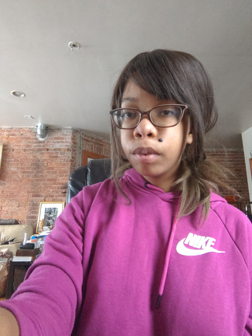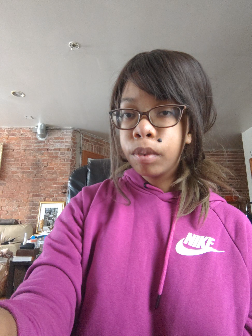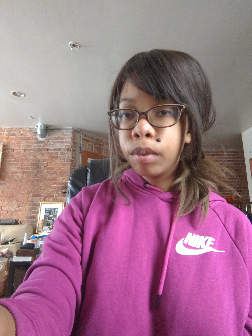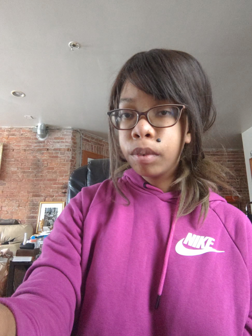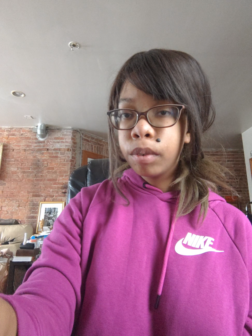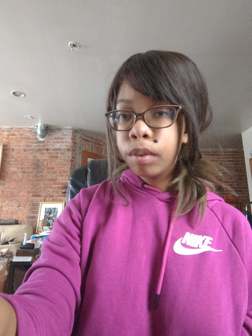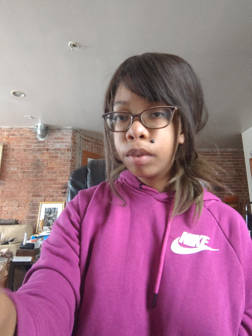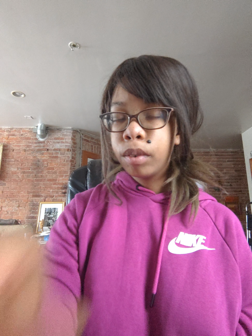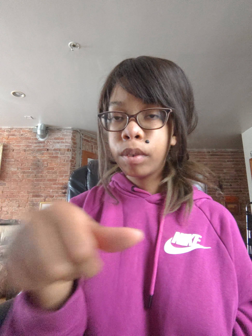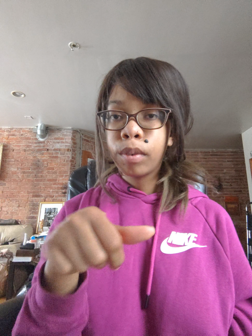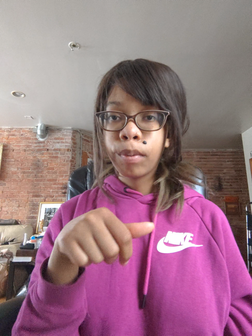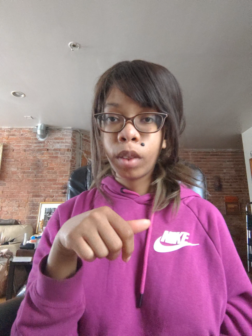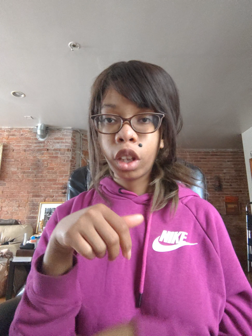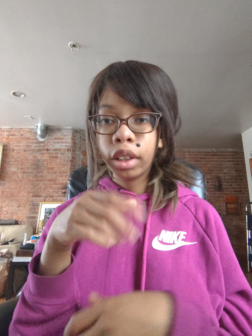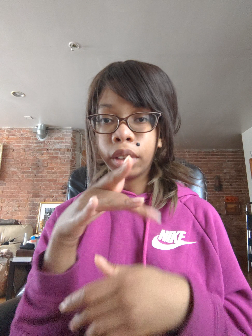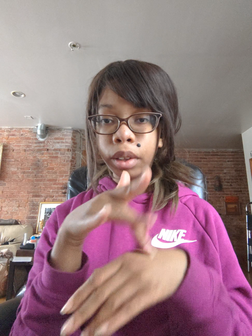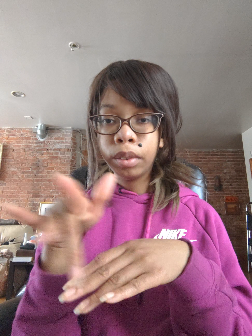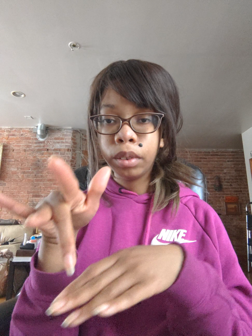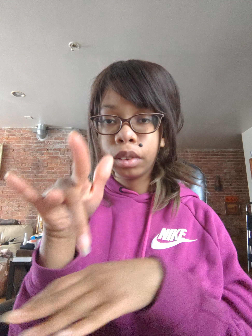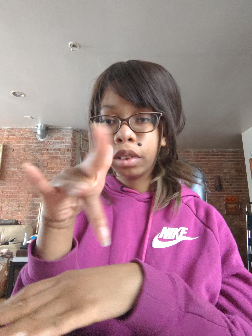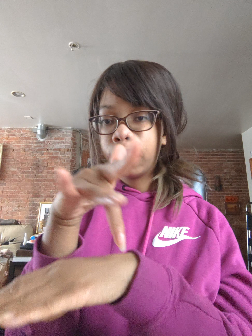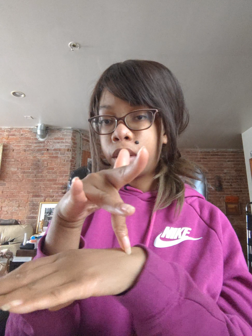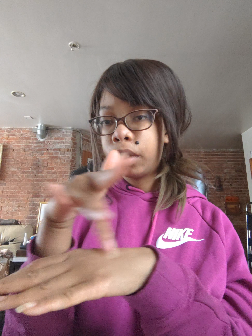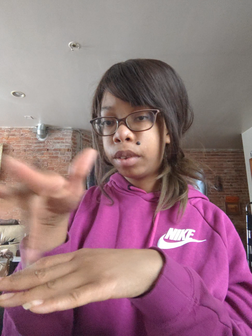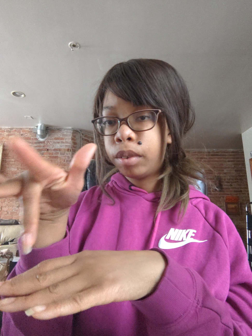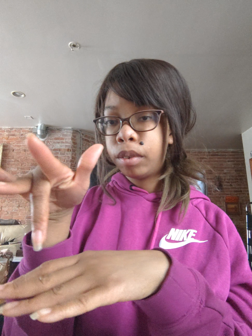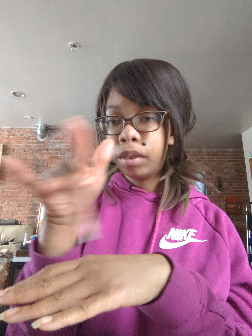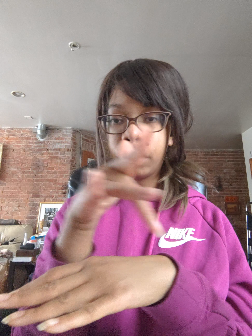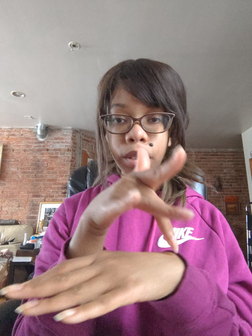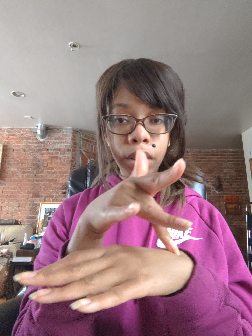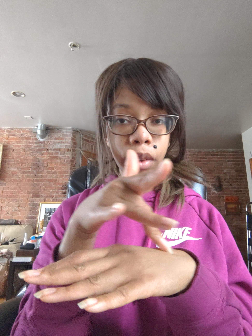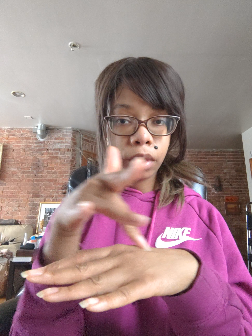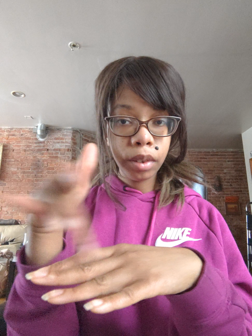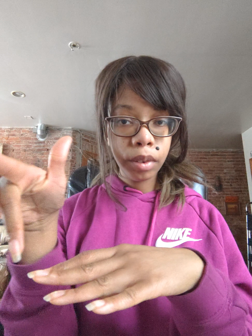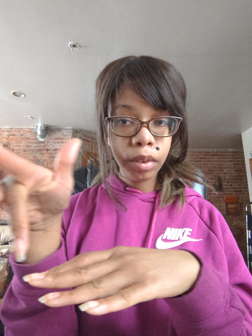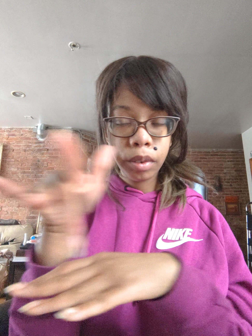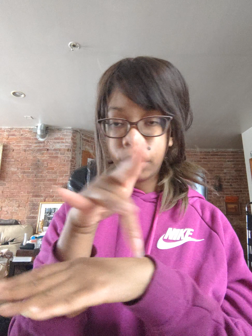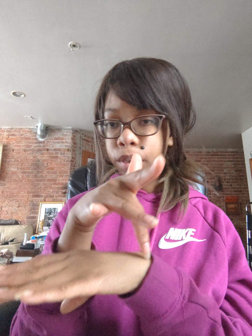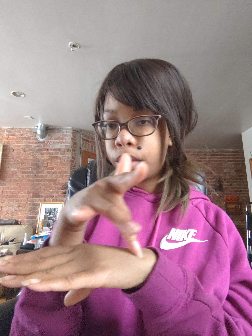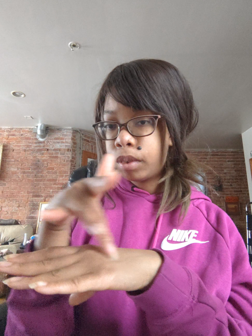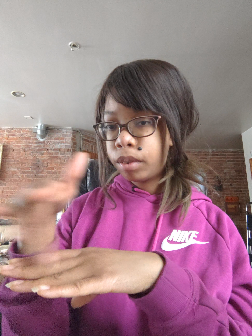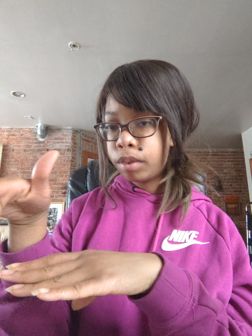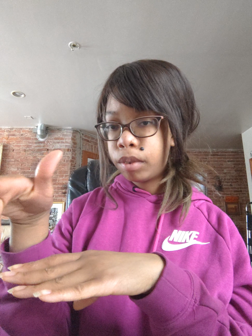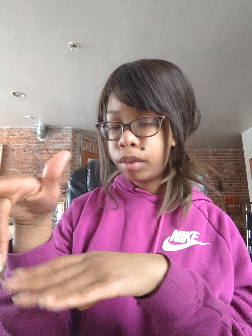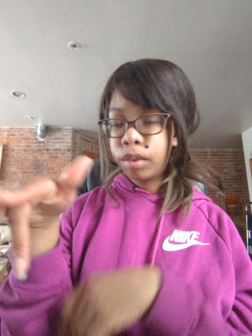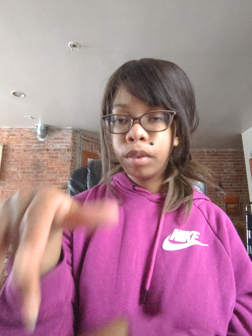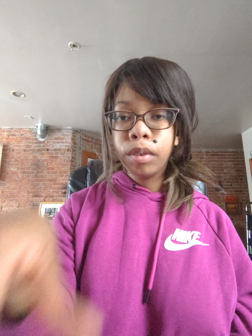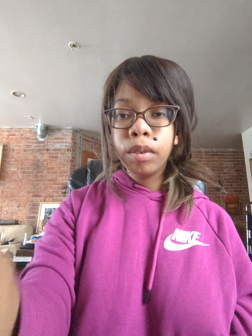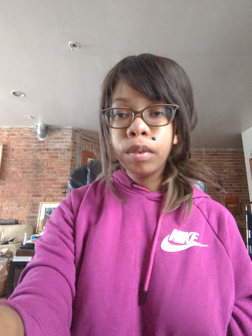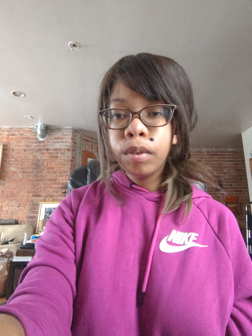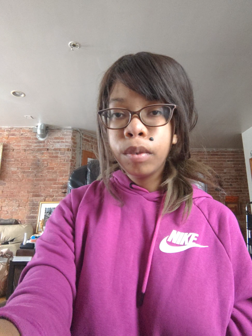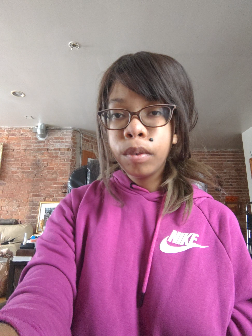empty